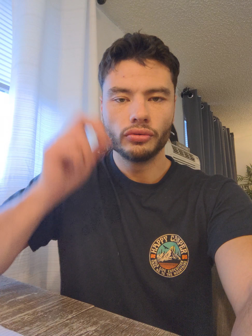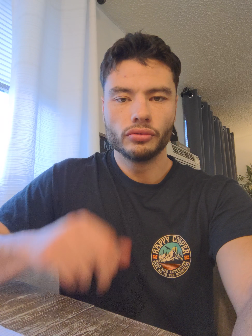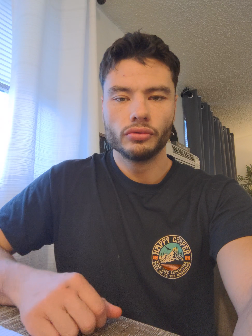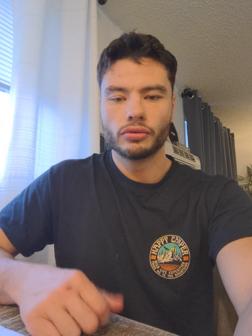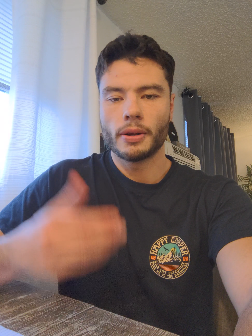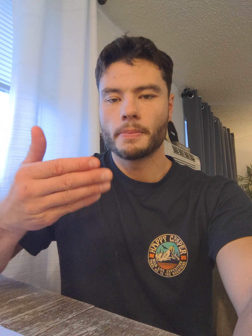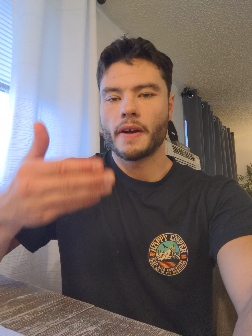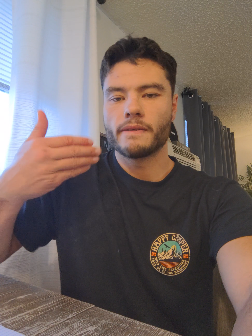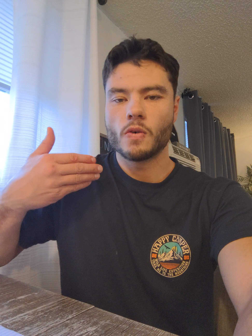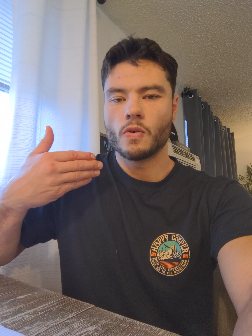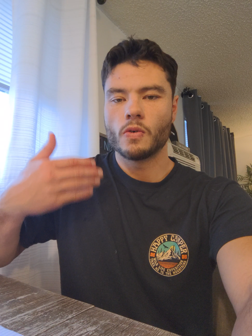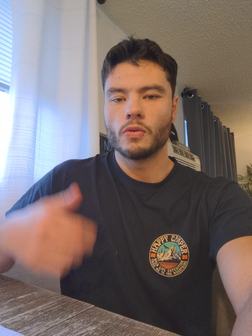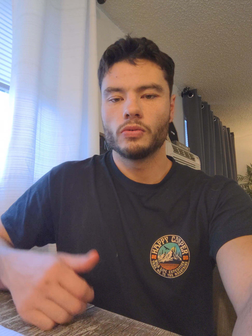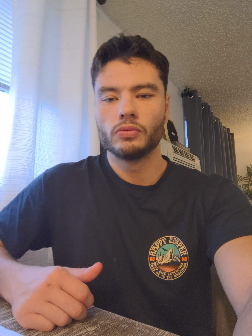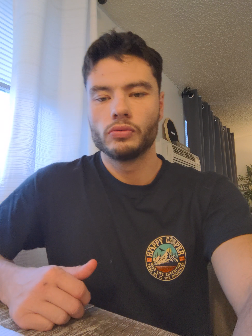before